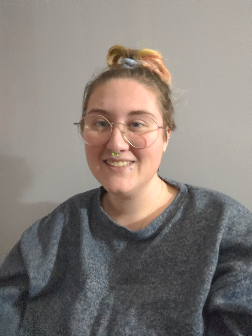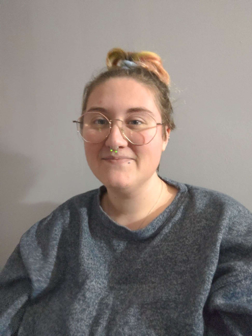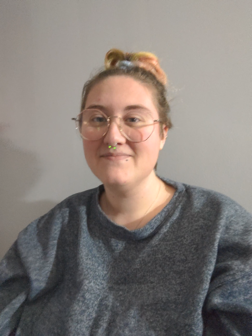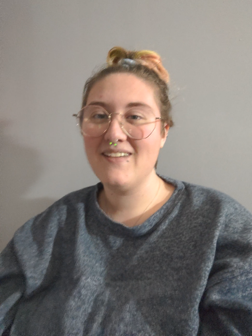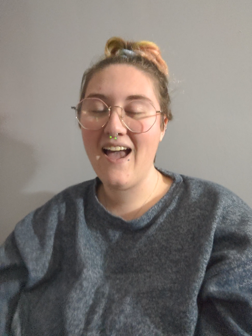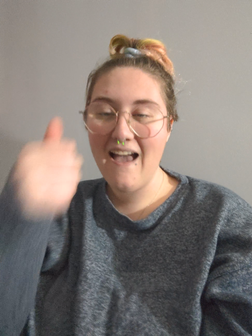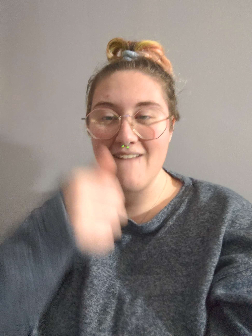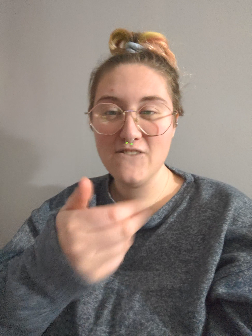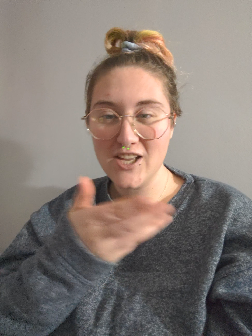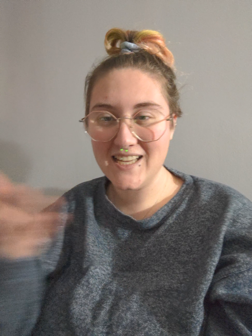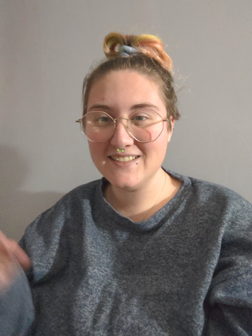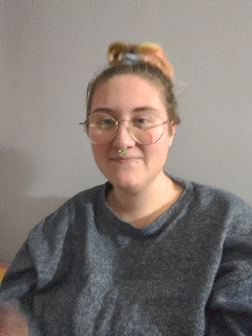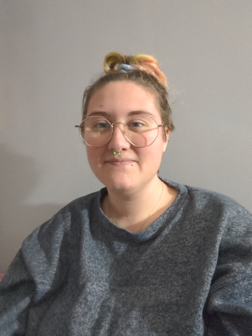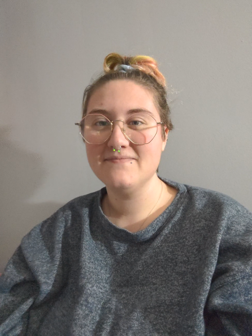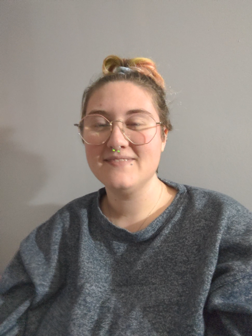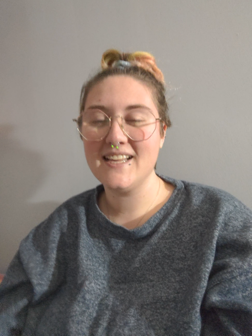every